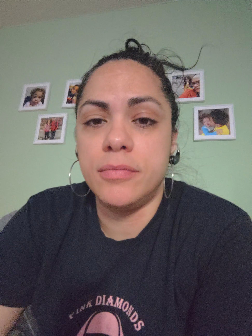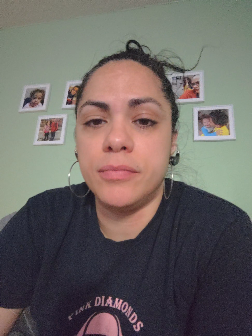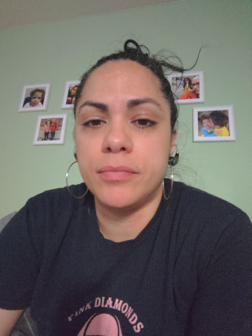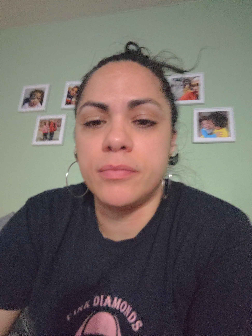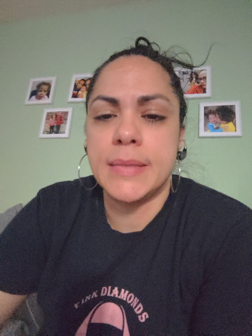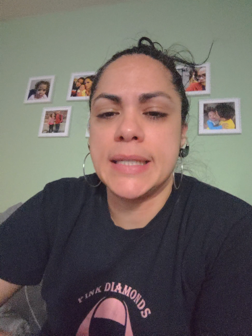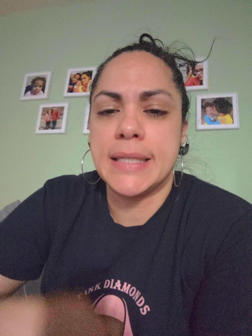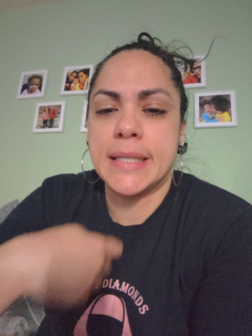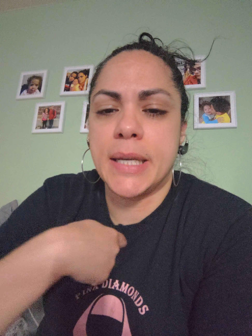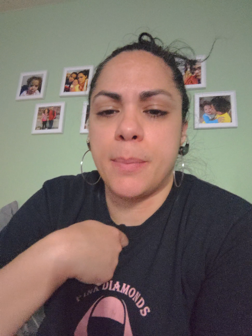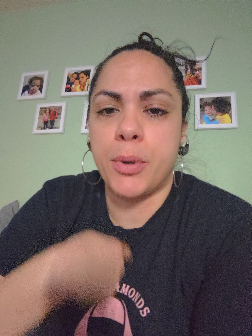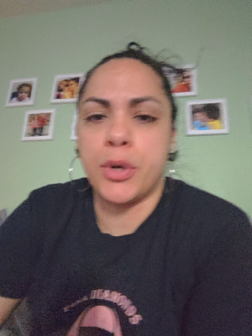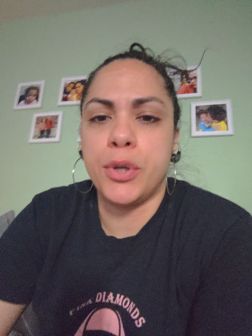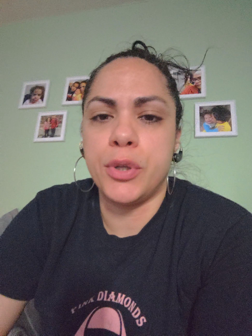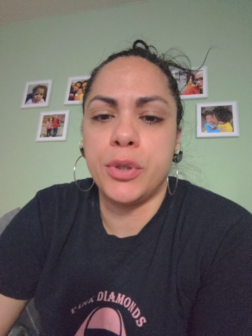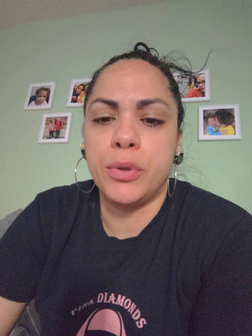zipper